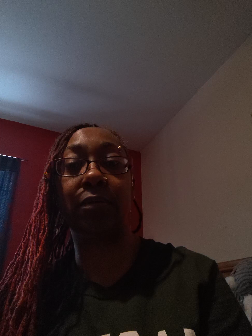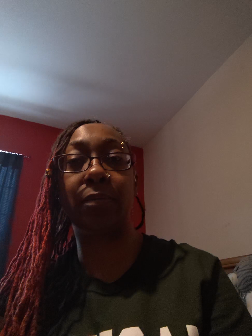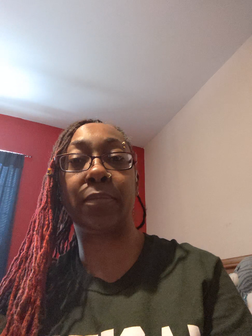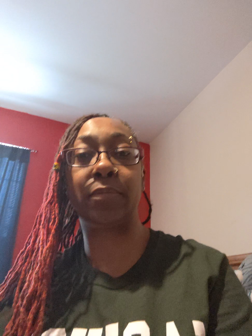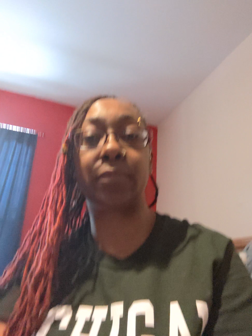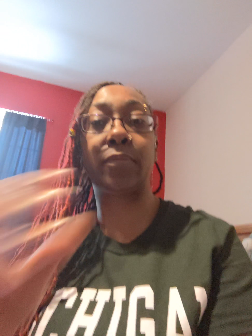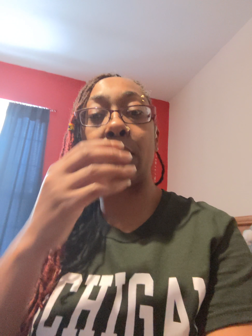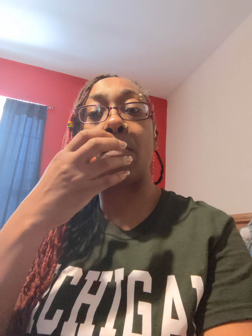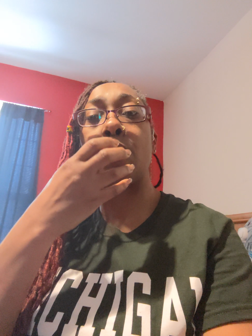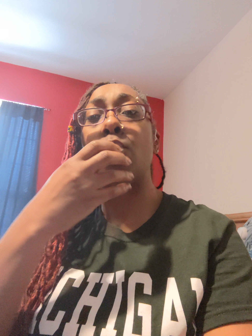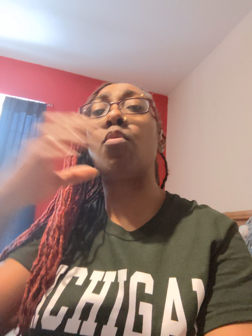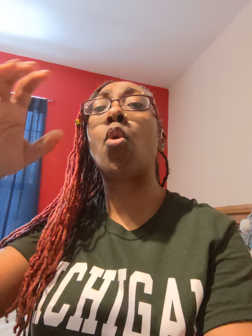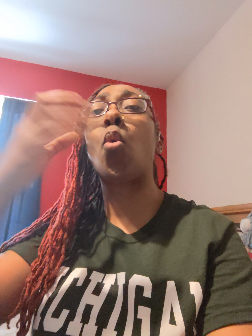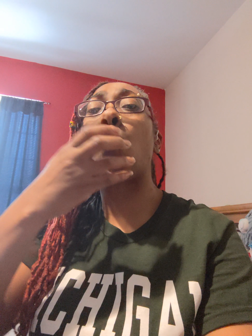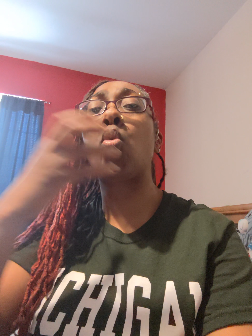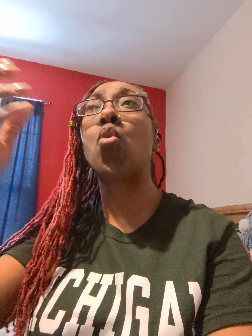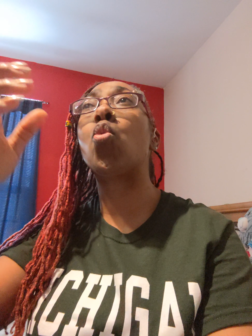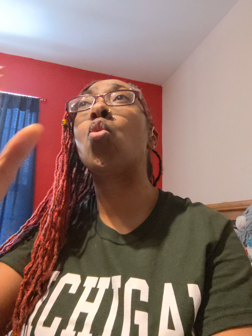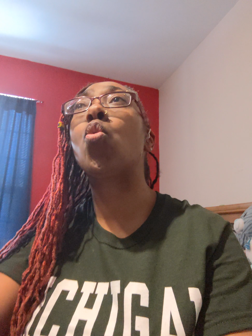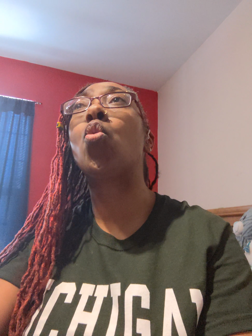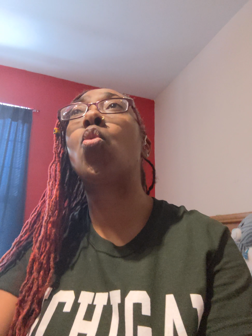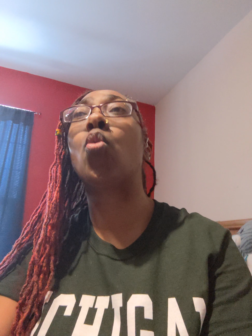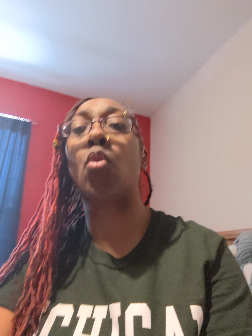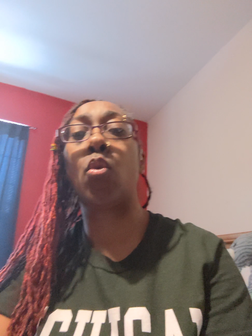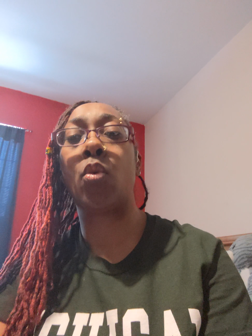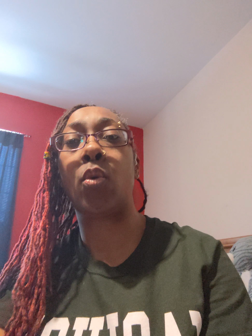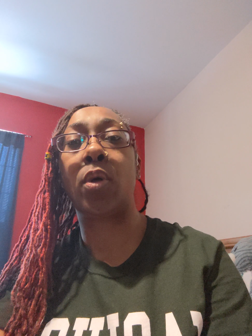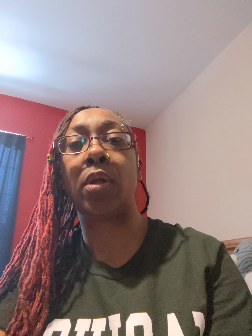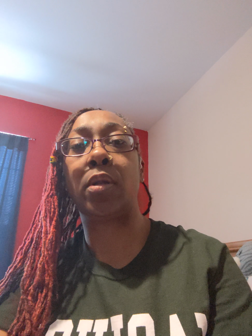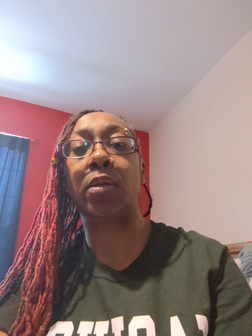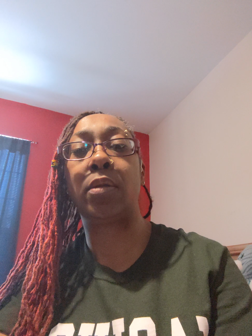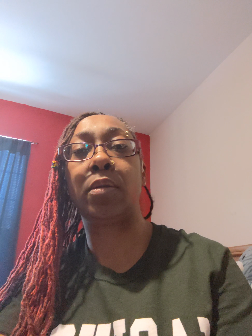blow